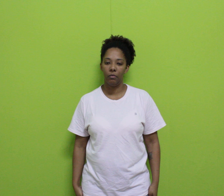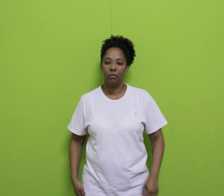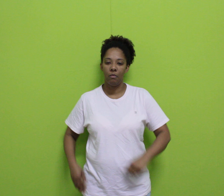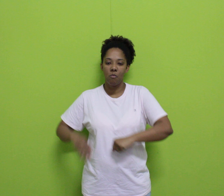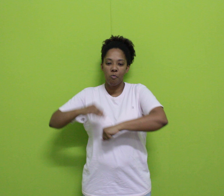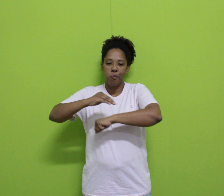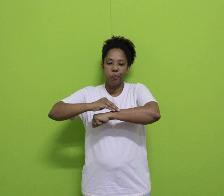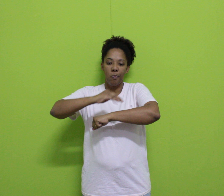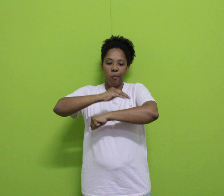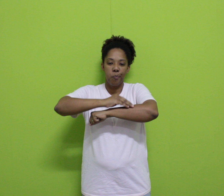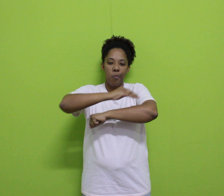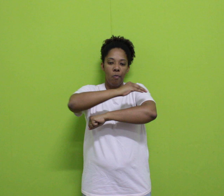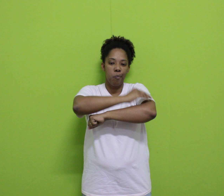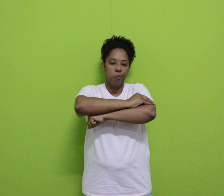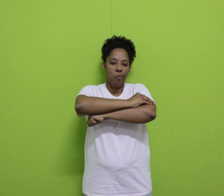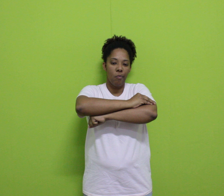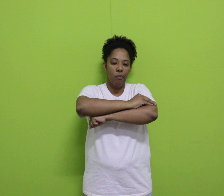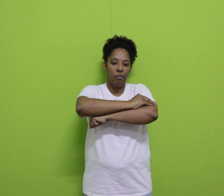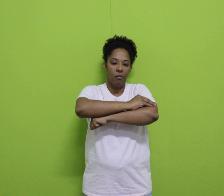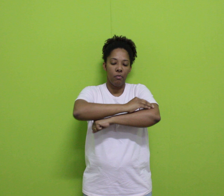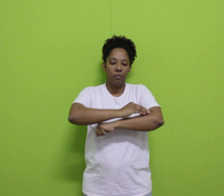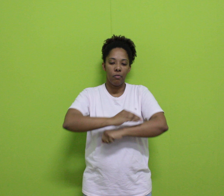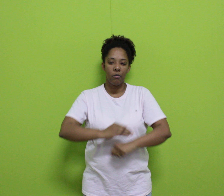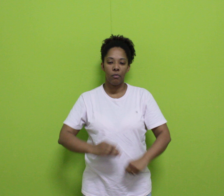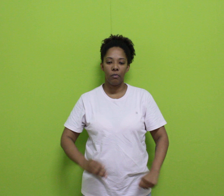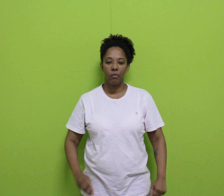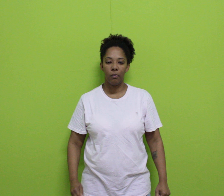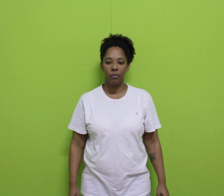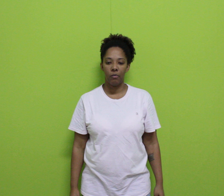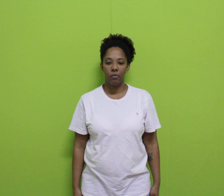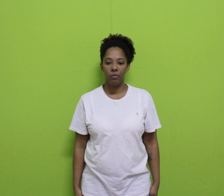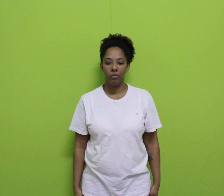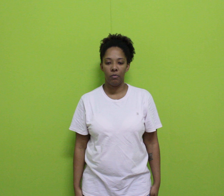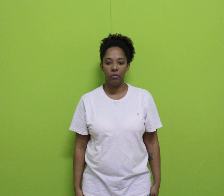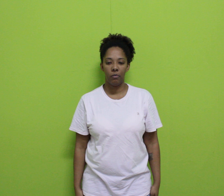sapo